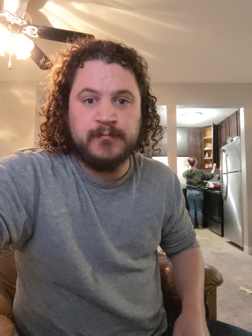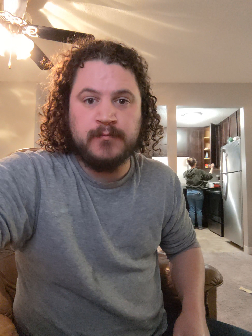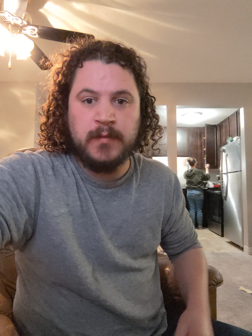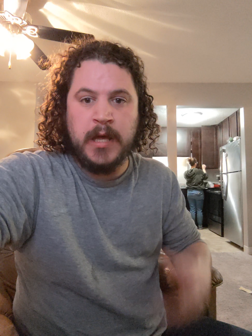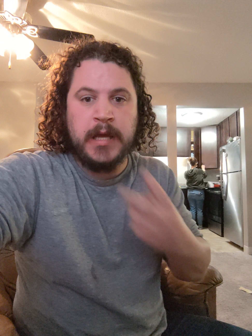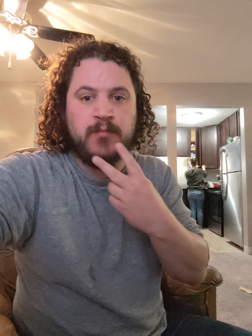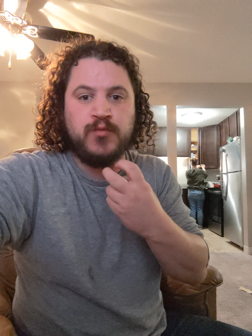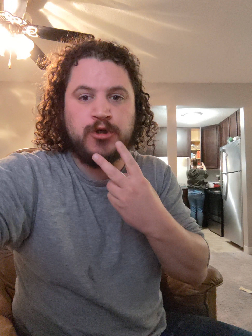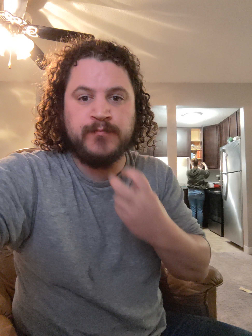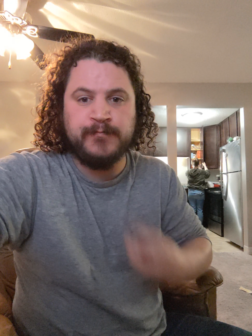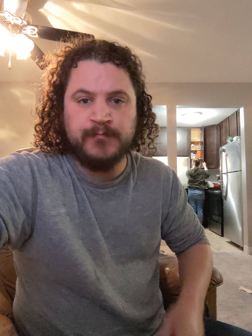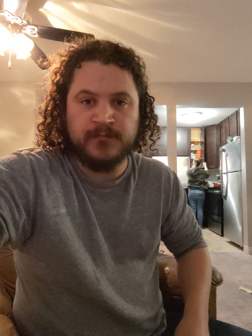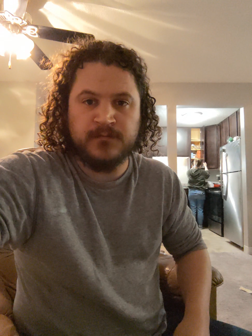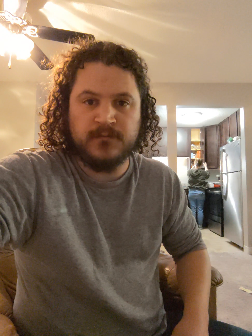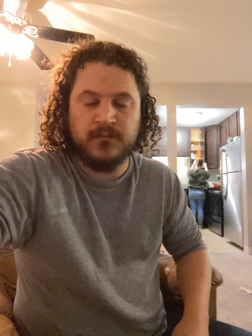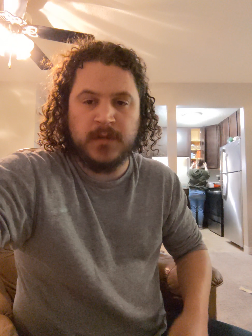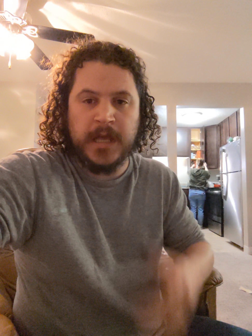underwear